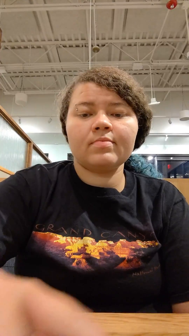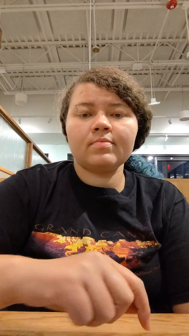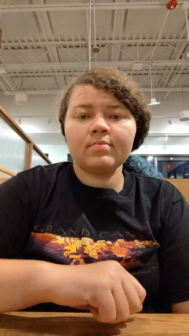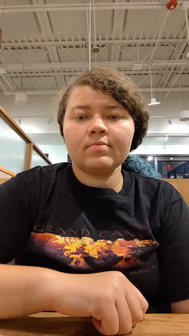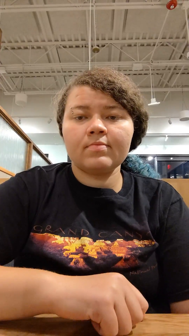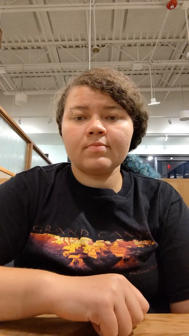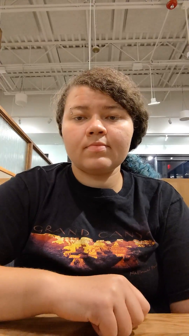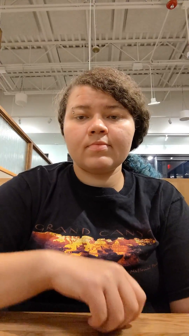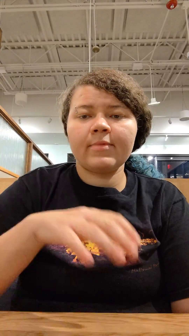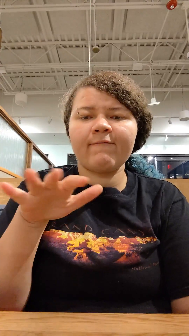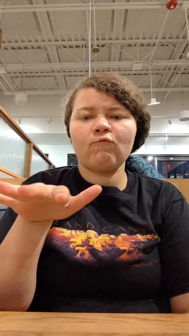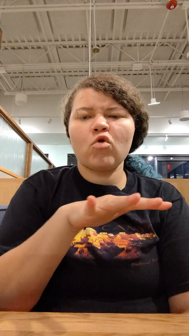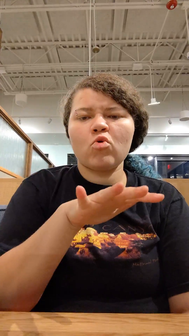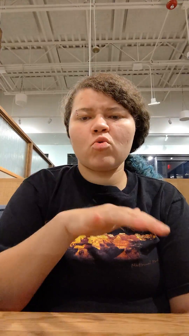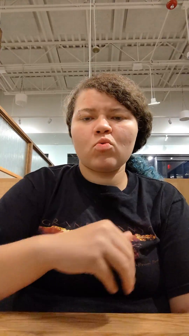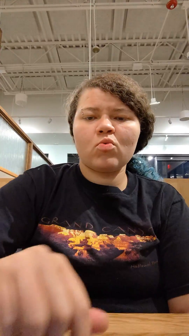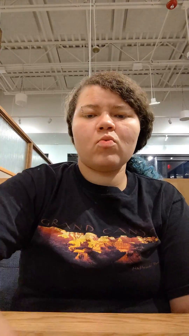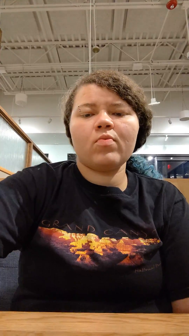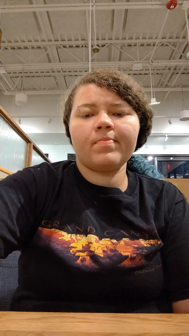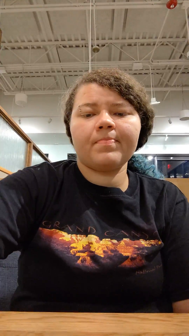full